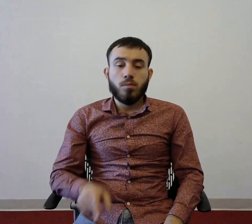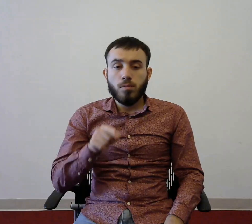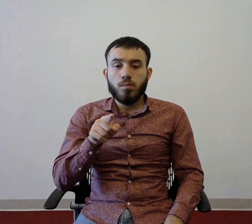sən